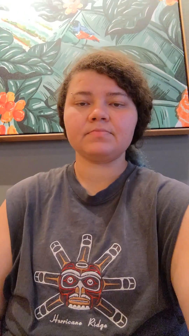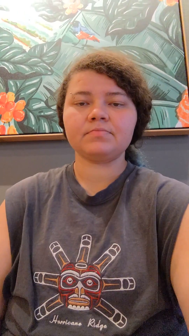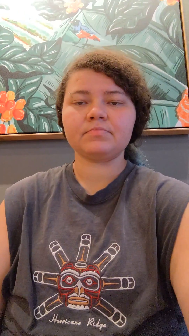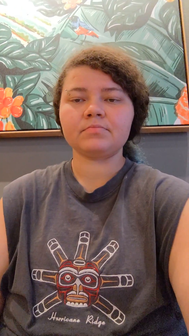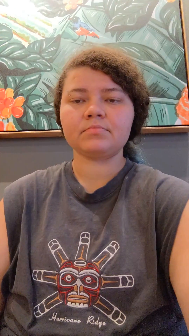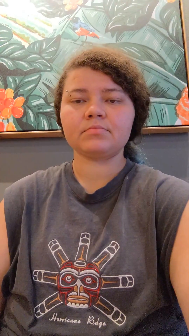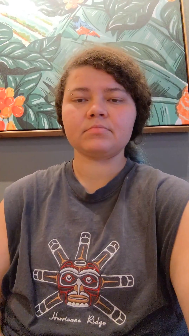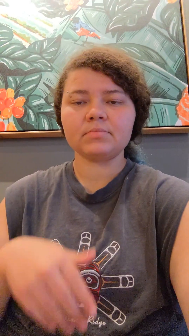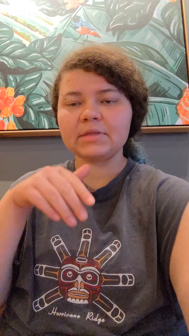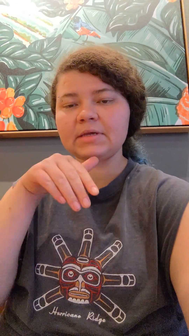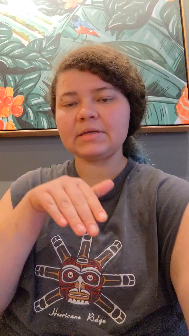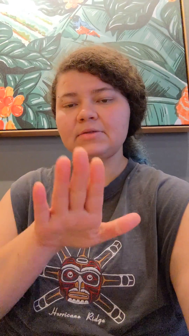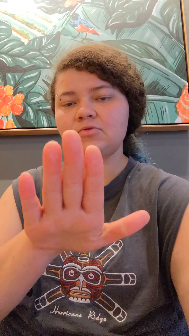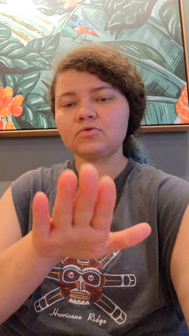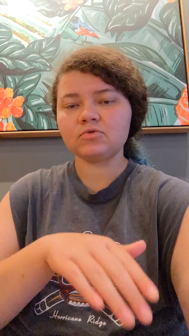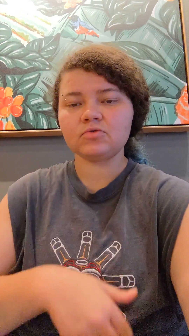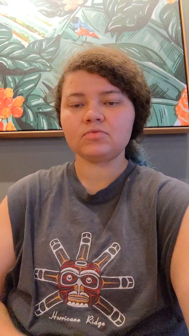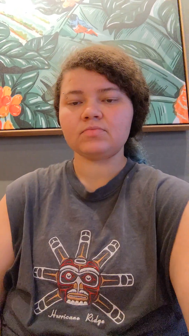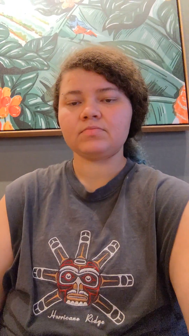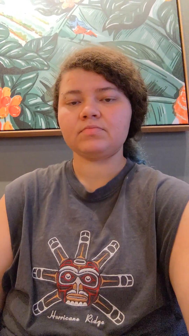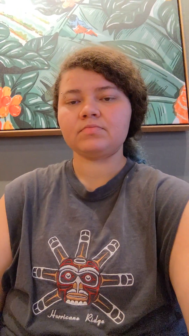enter